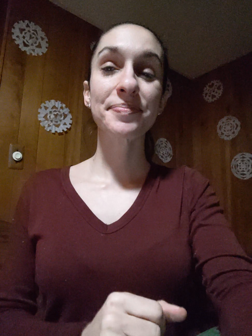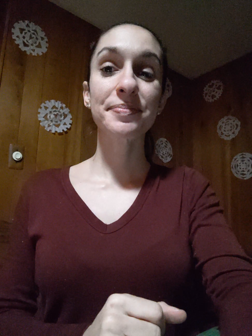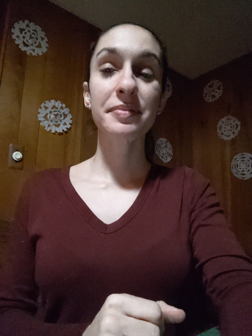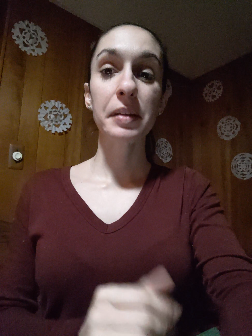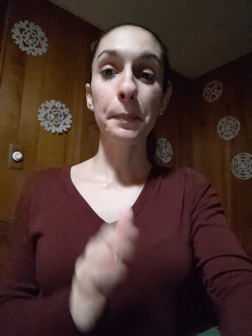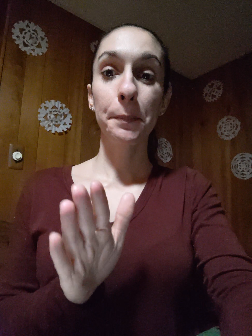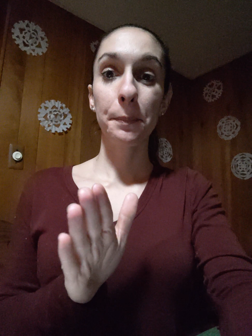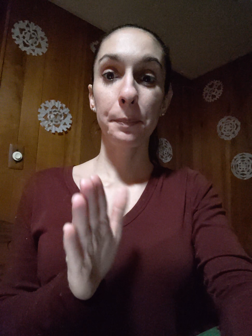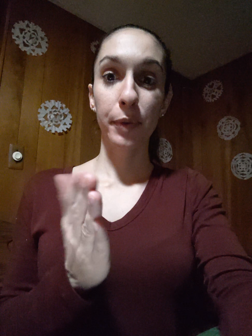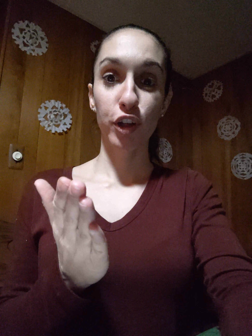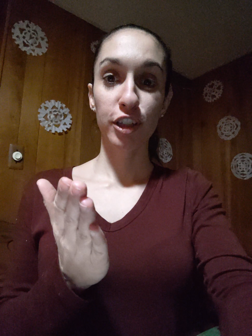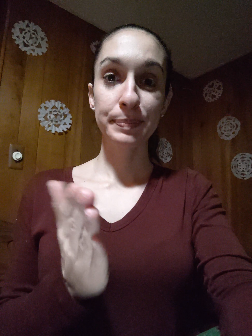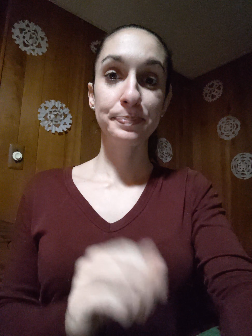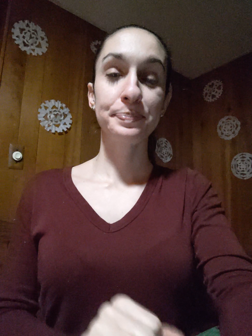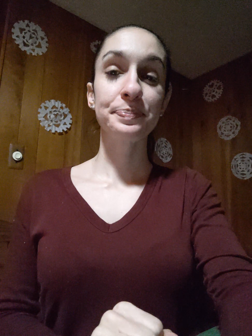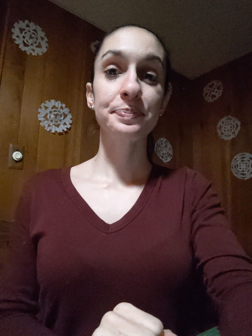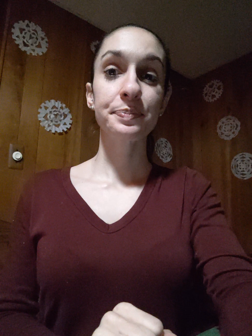book